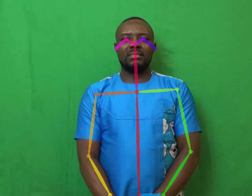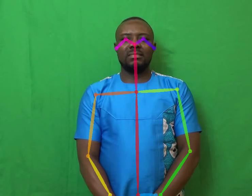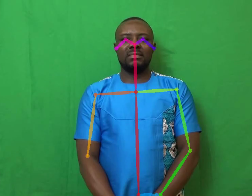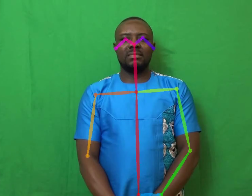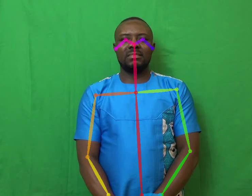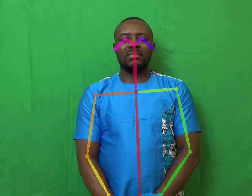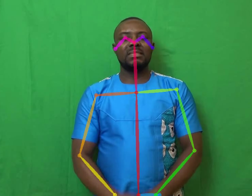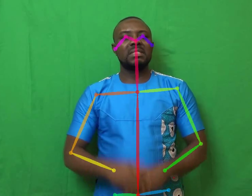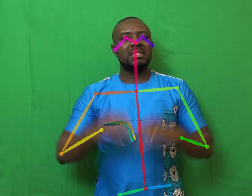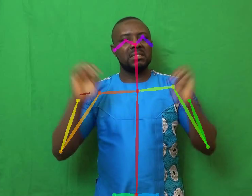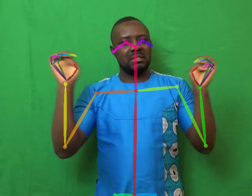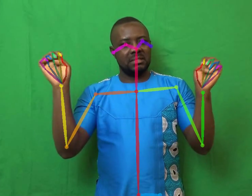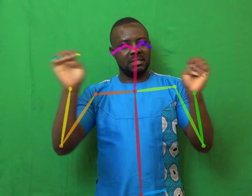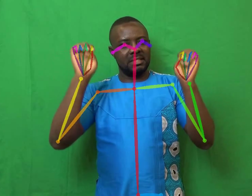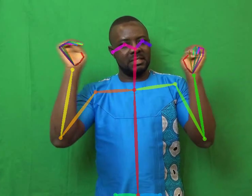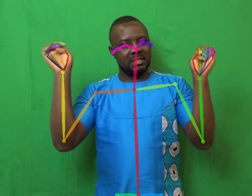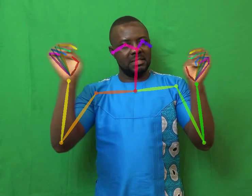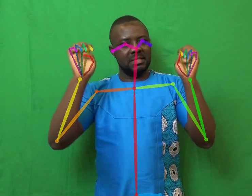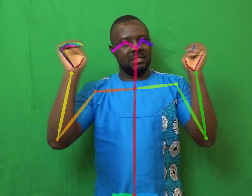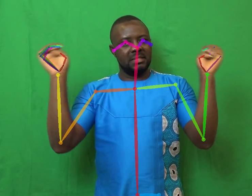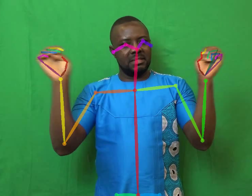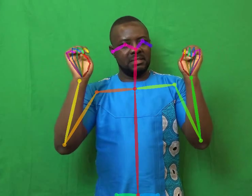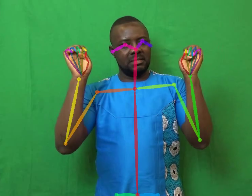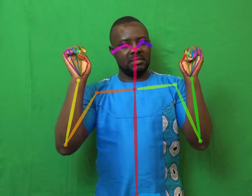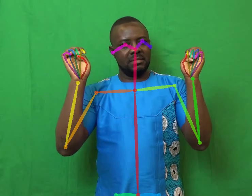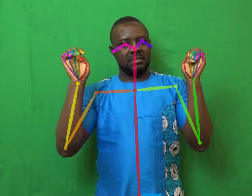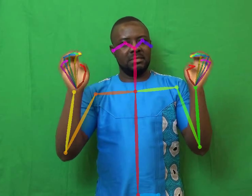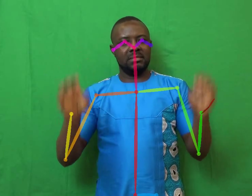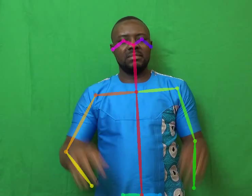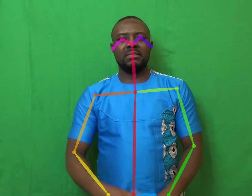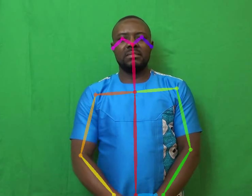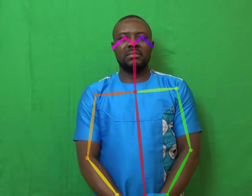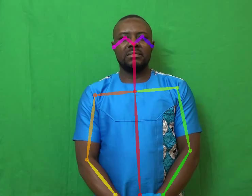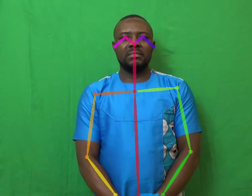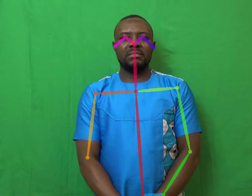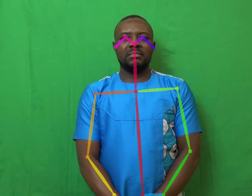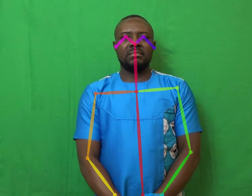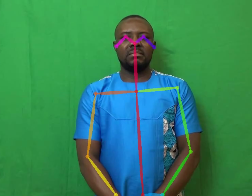Easter